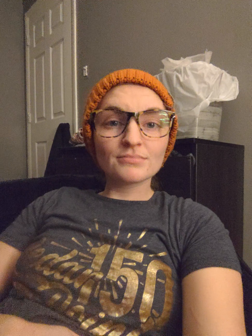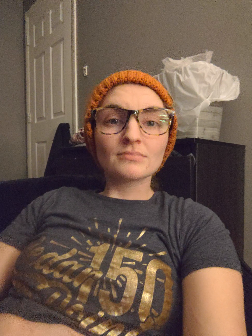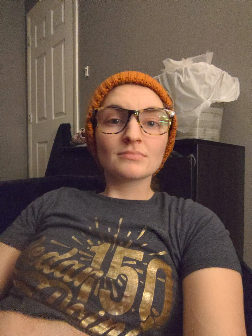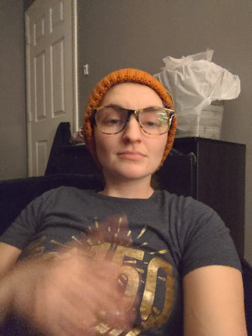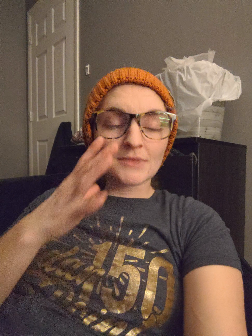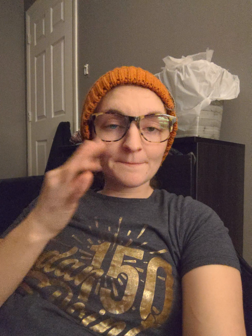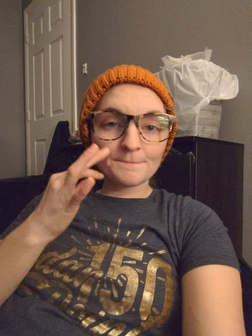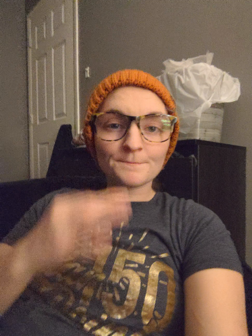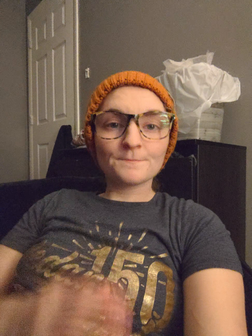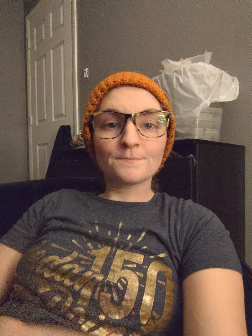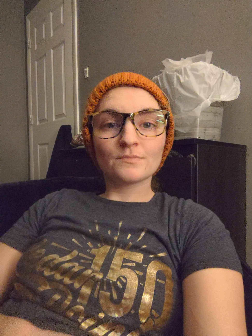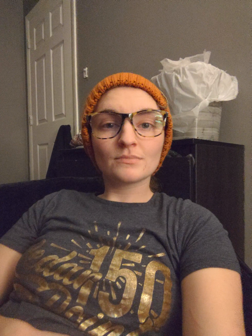cat